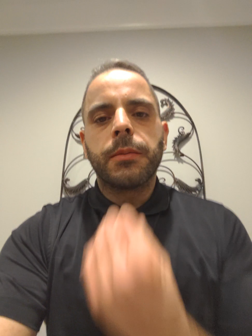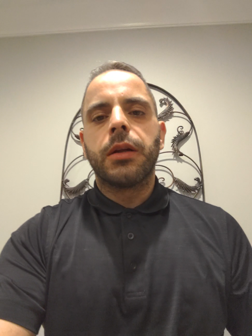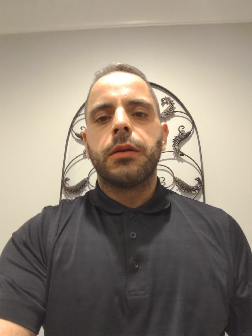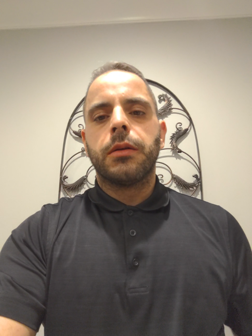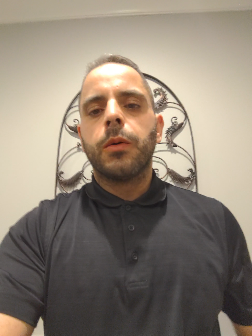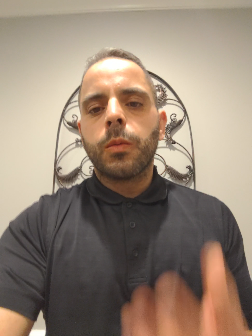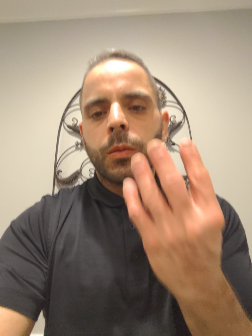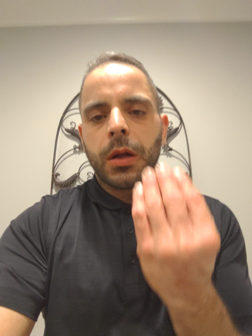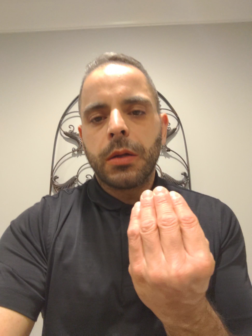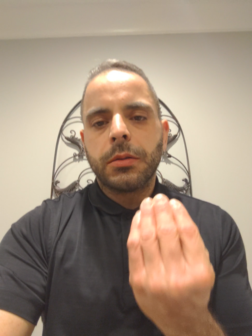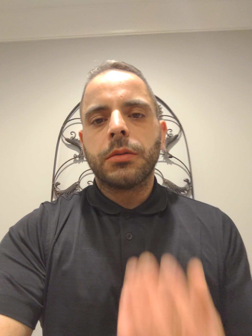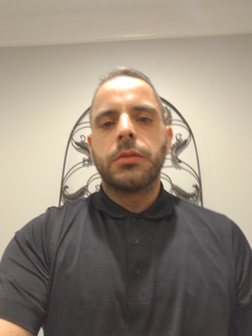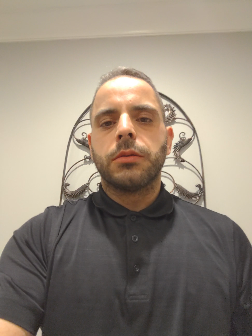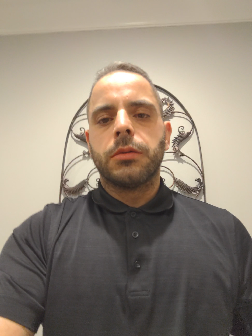wet